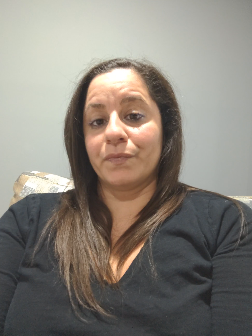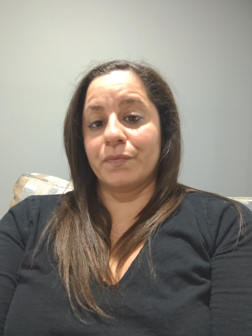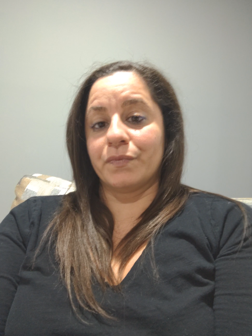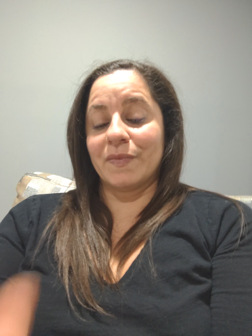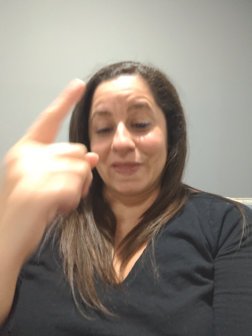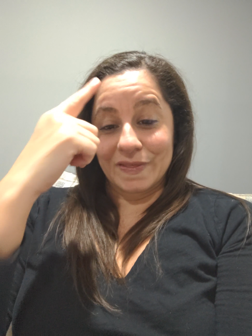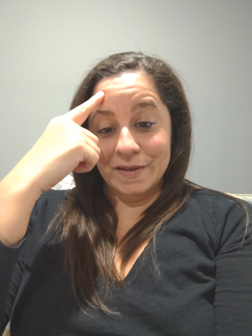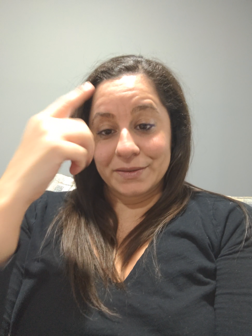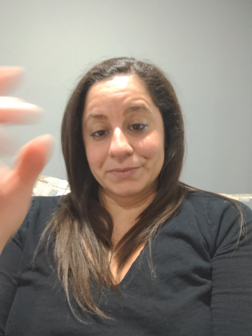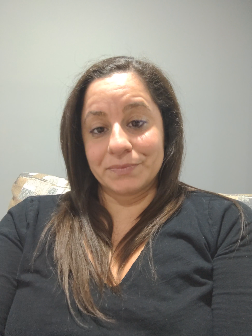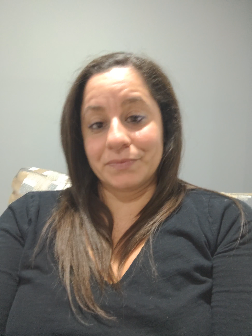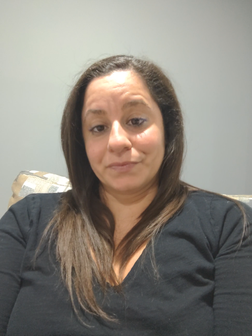think